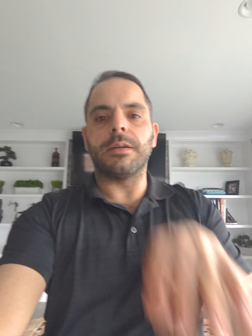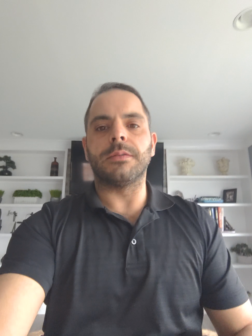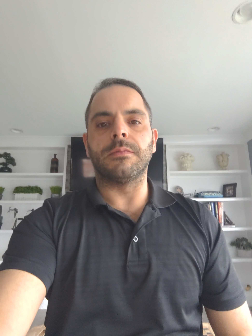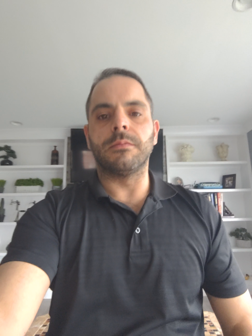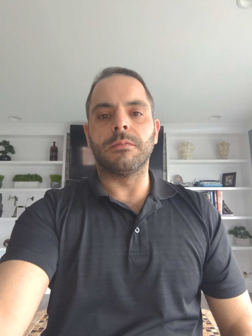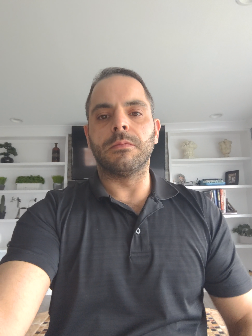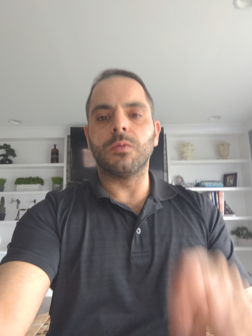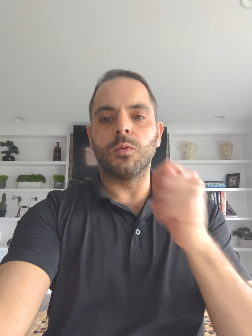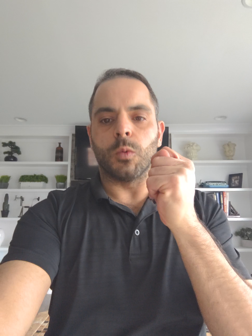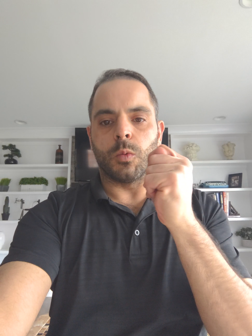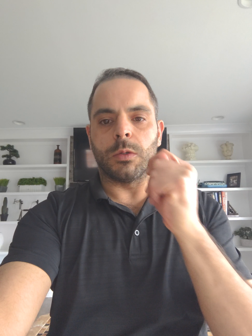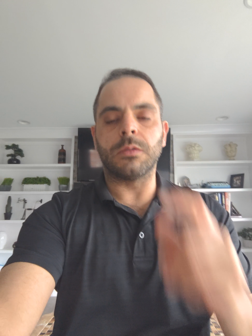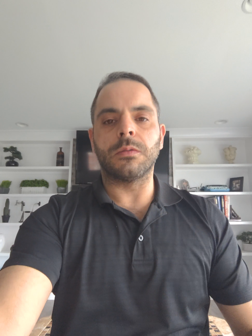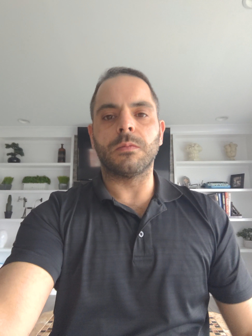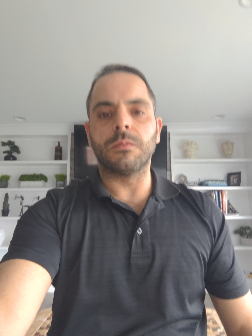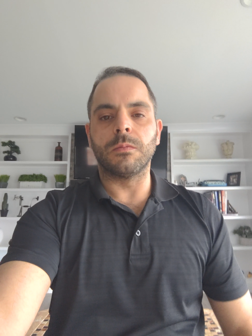toy